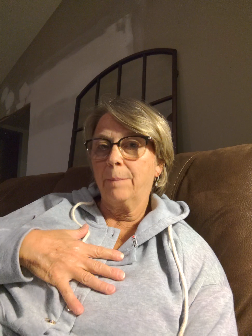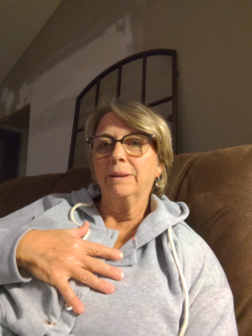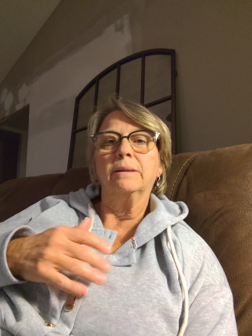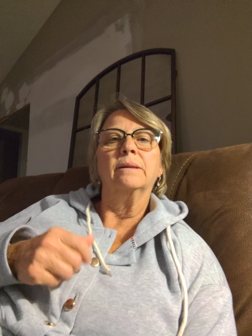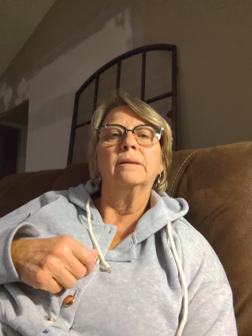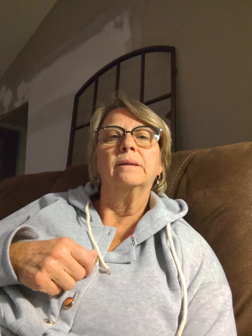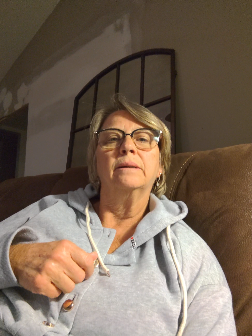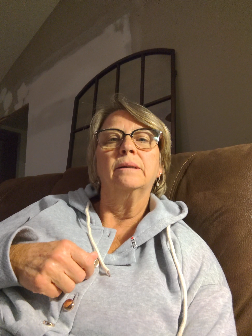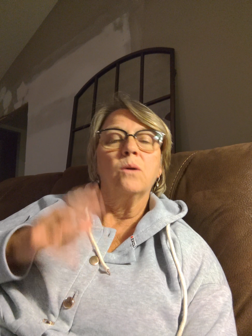pajamas